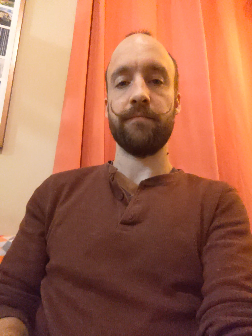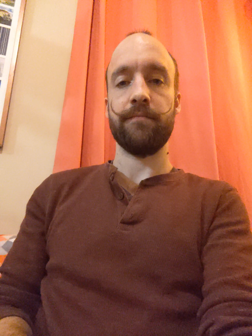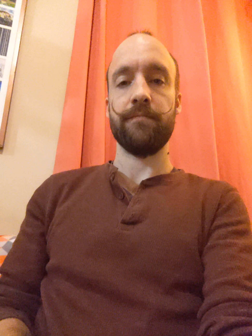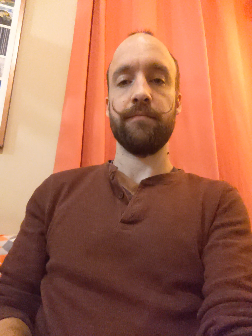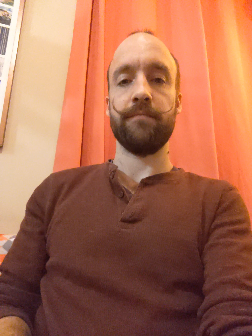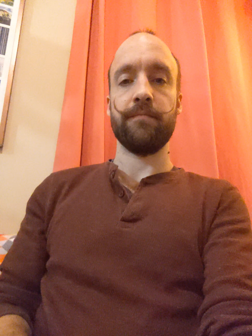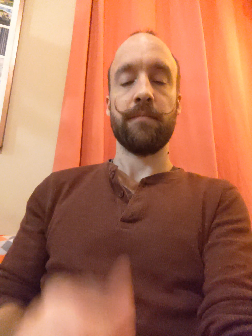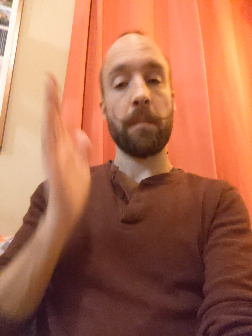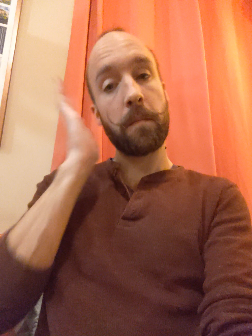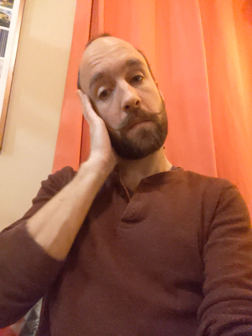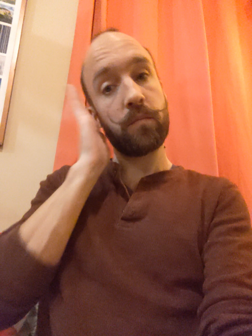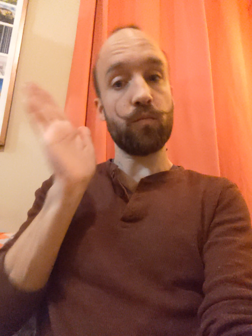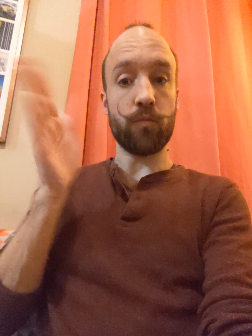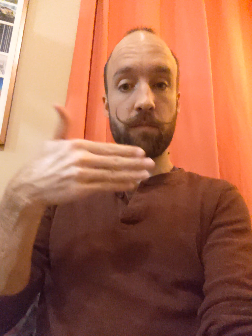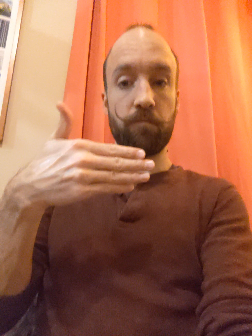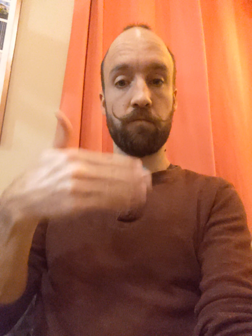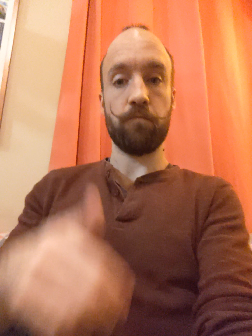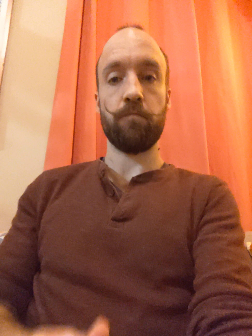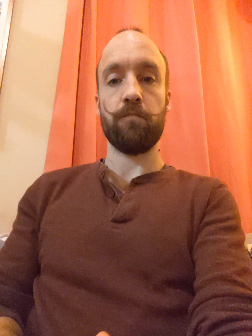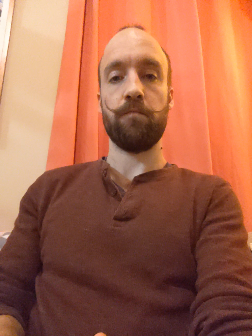bedroom